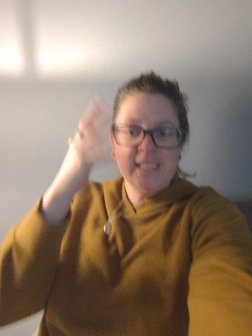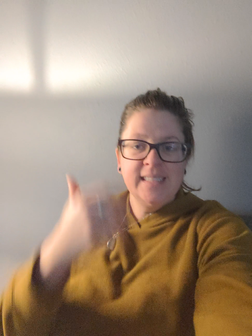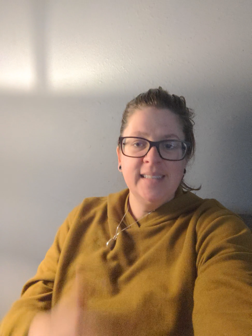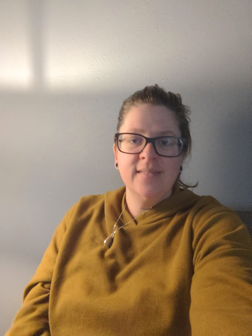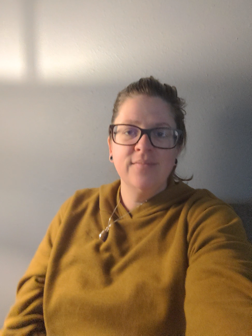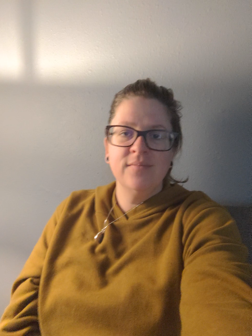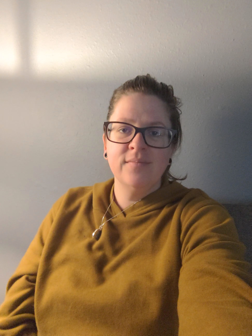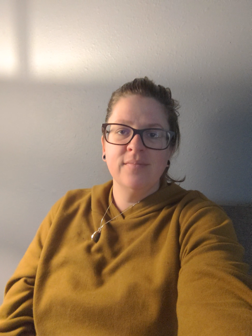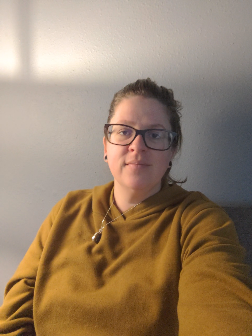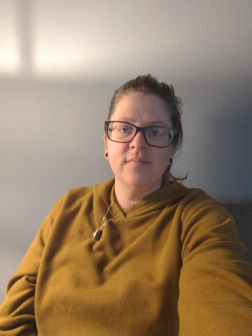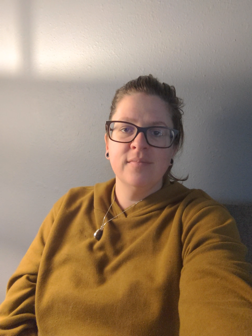tree